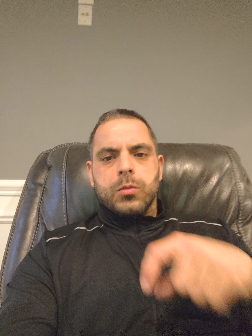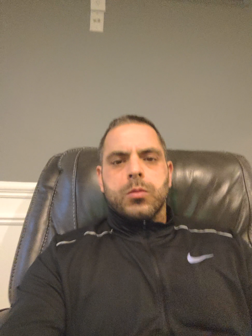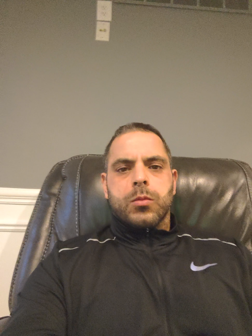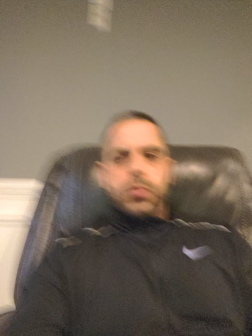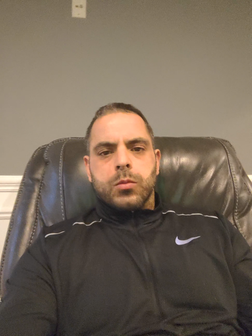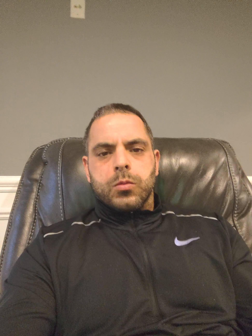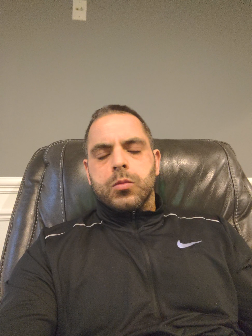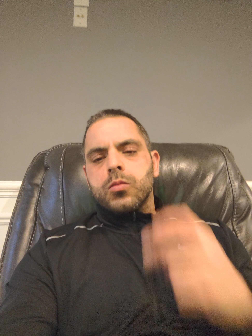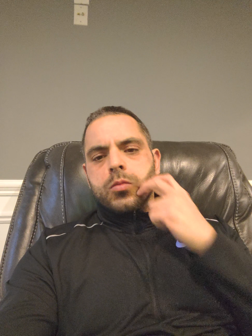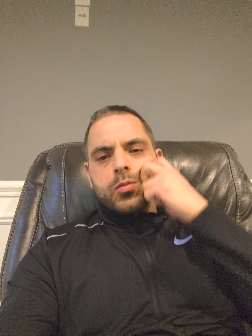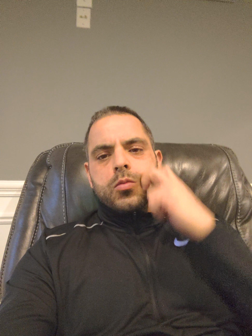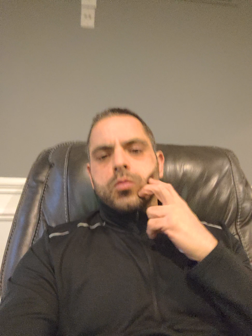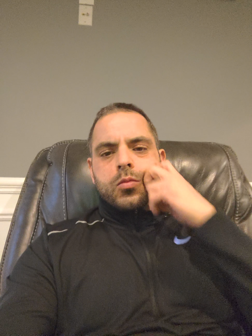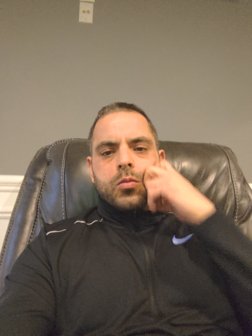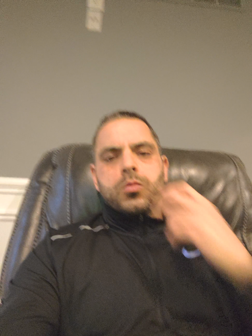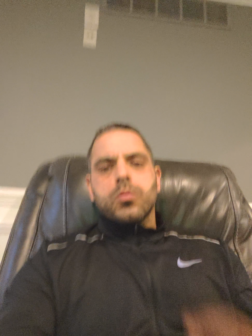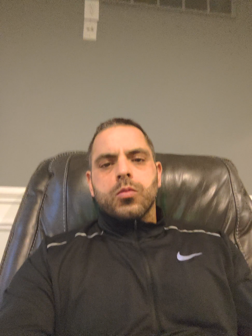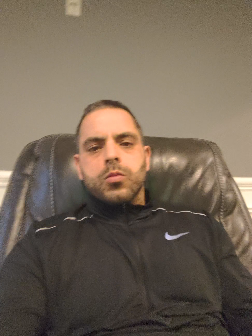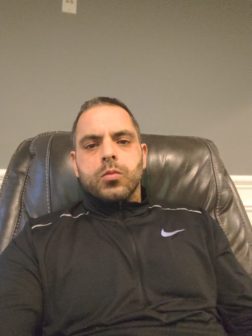gum